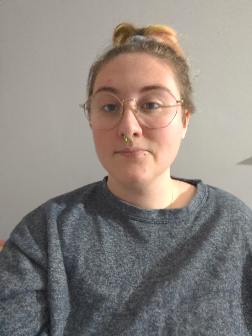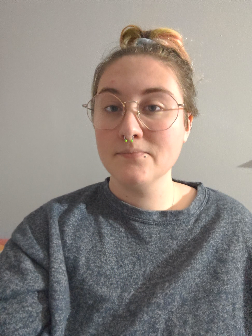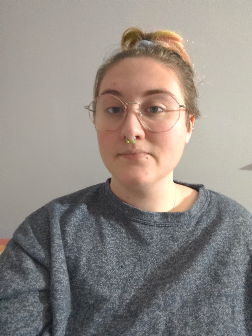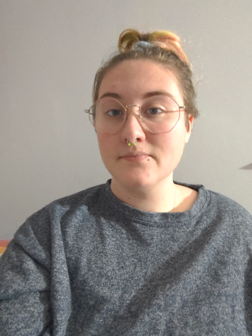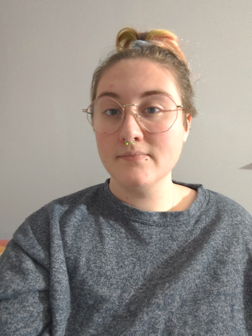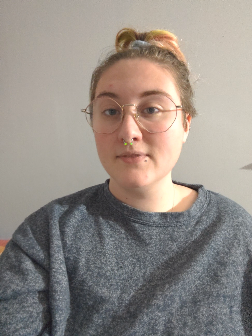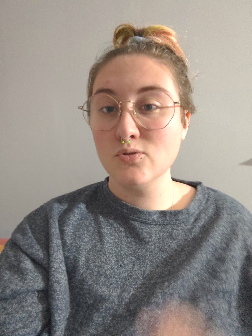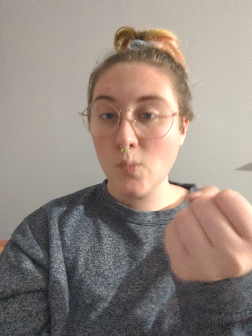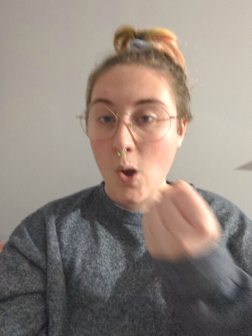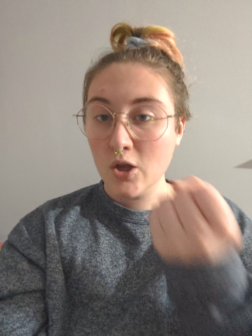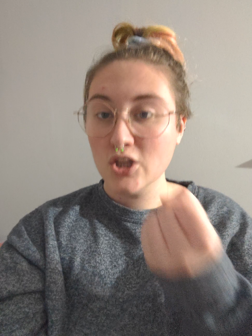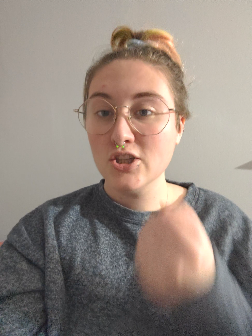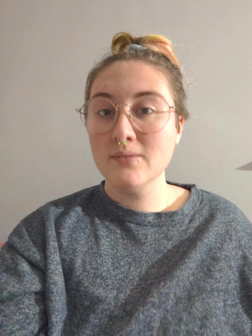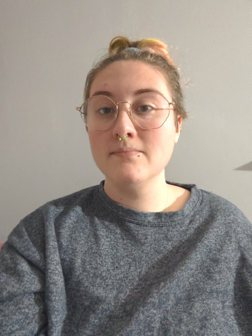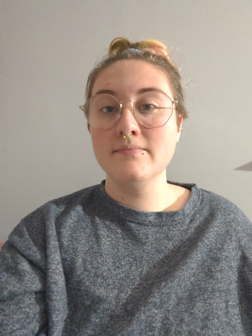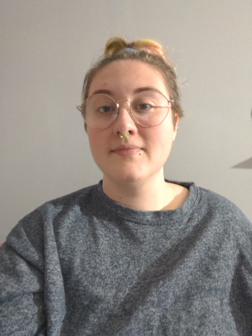drawer